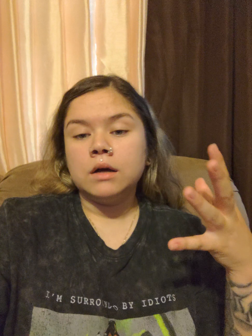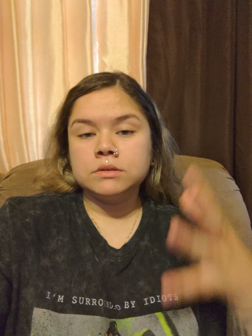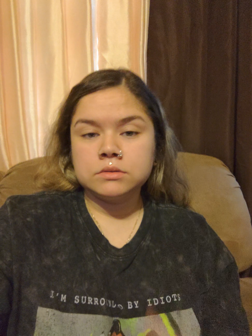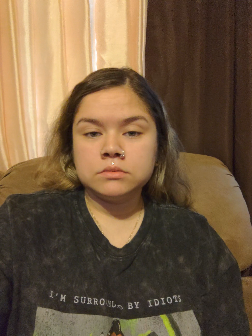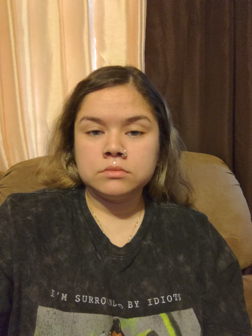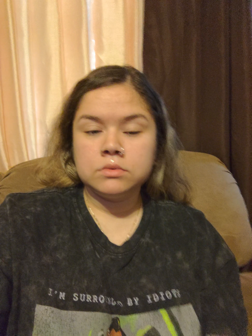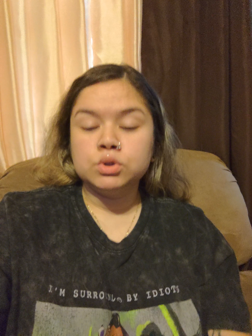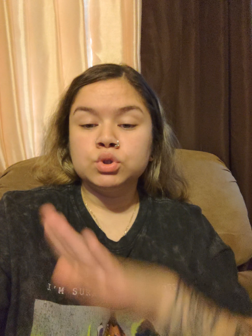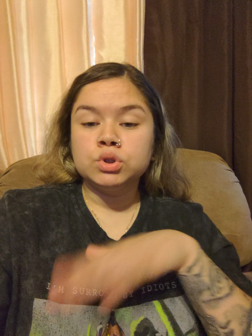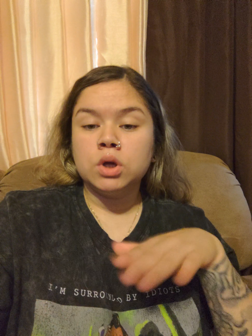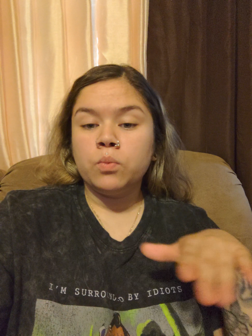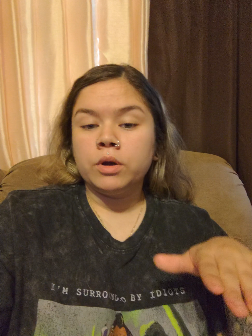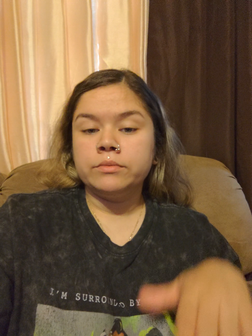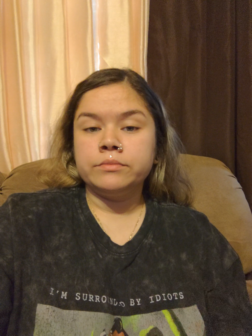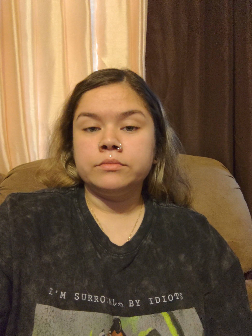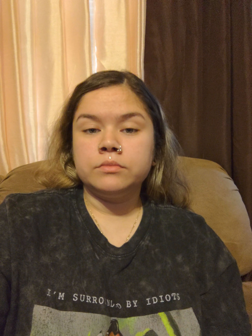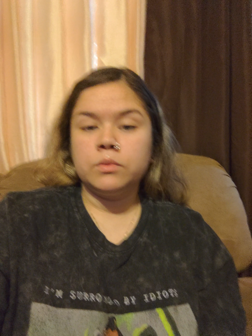children